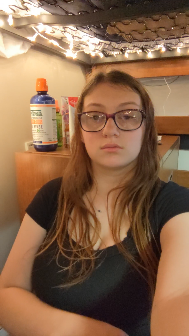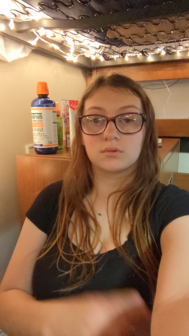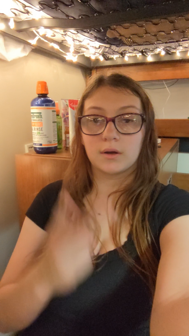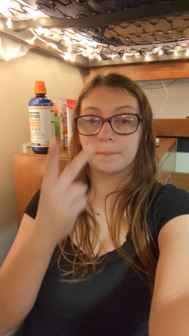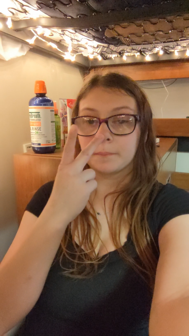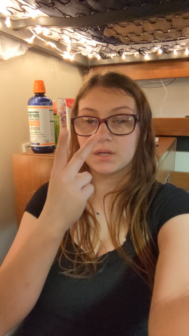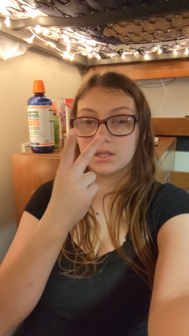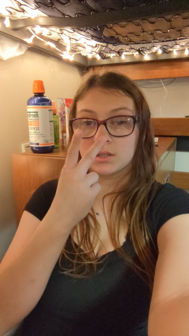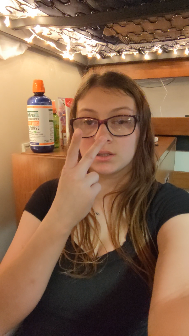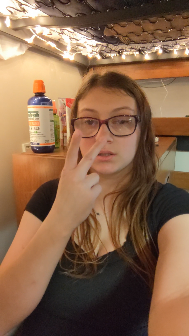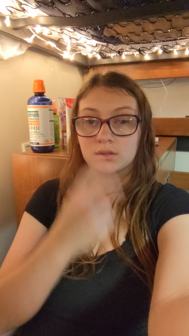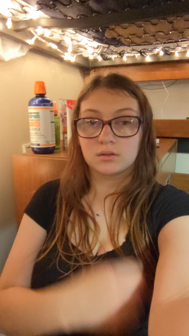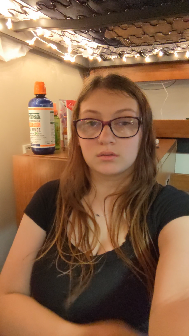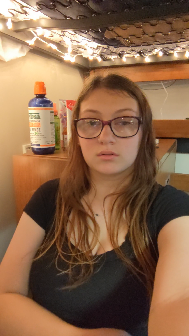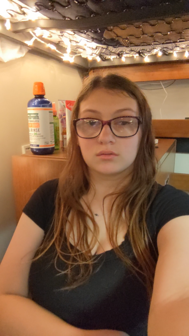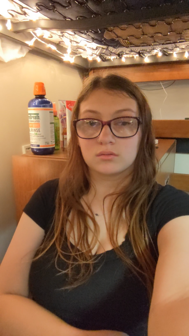penis